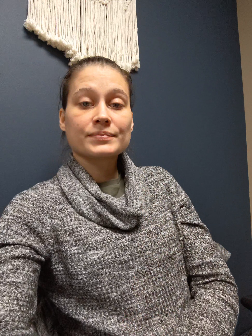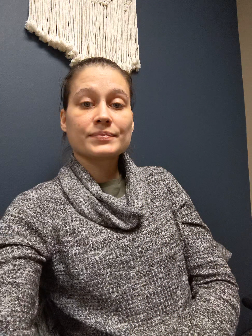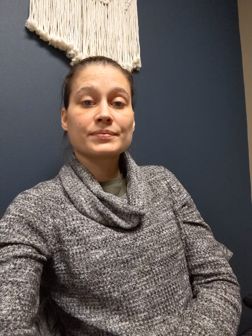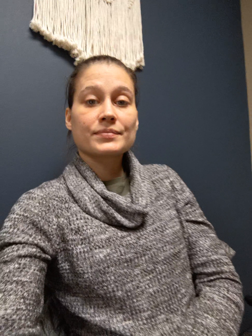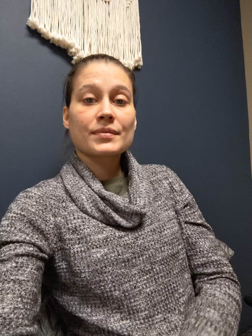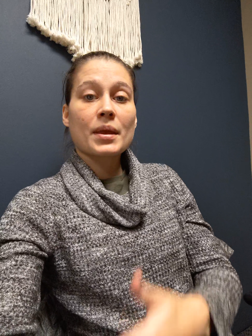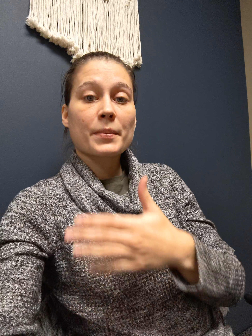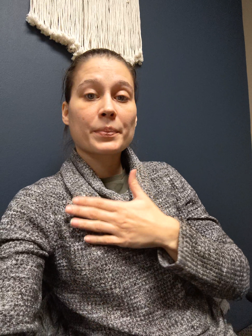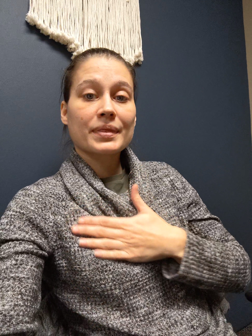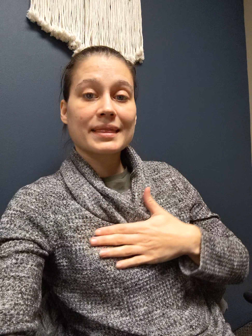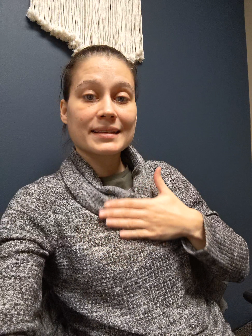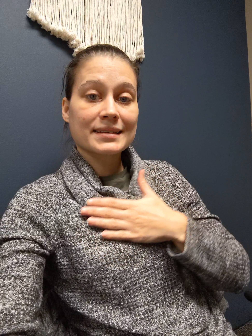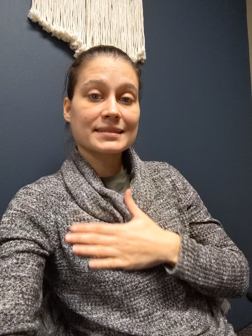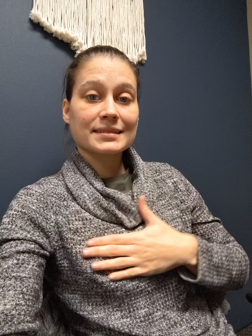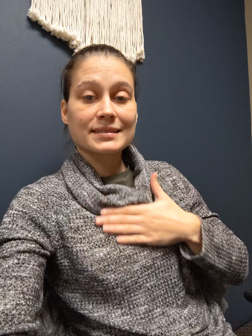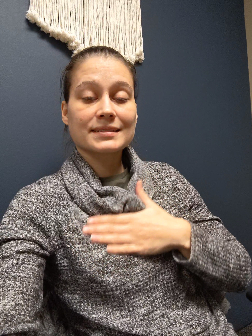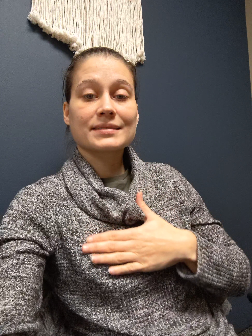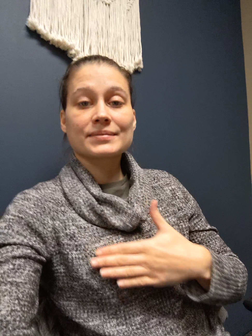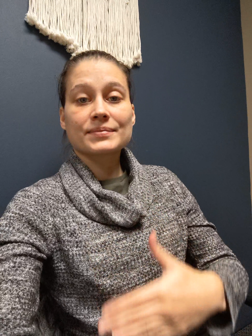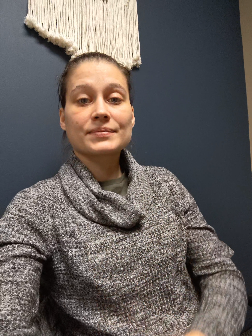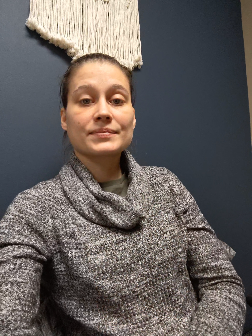please